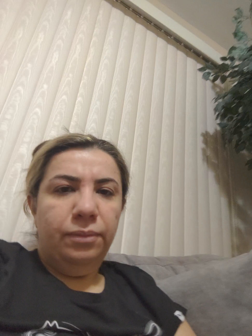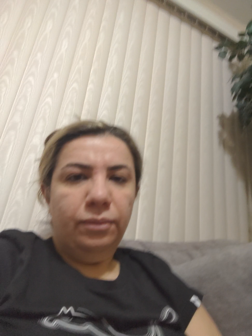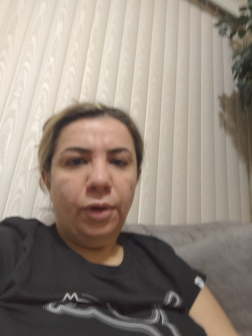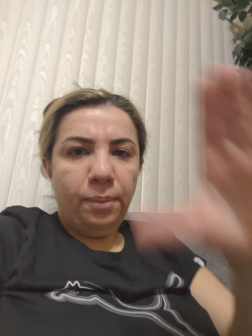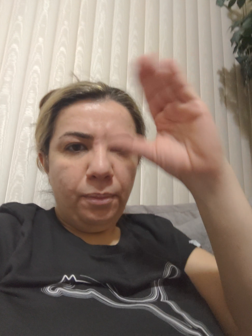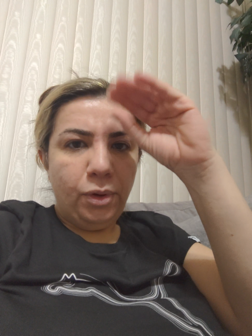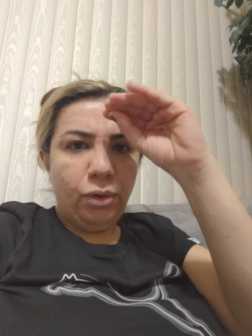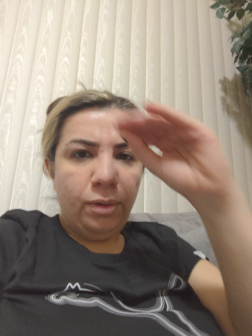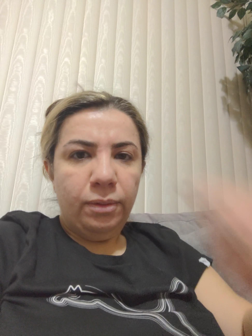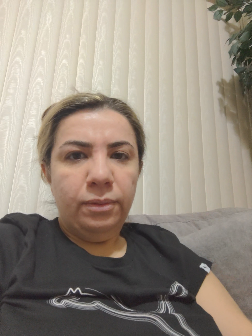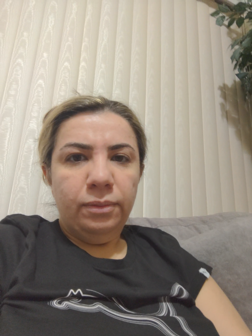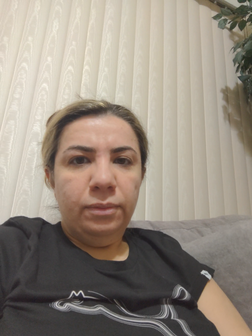boy